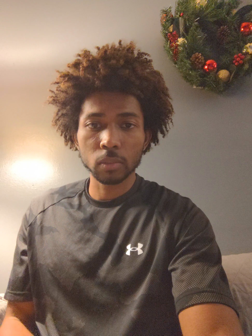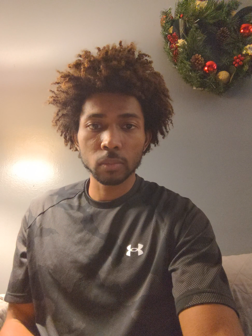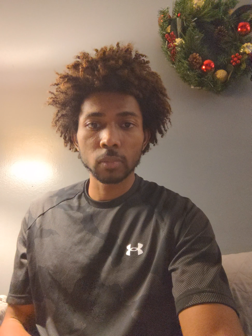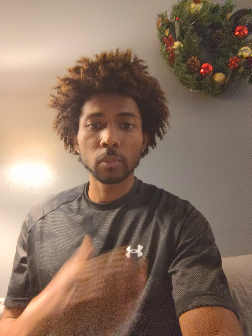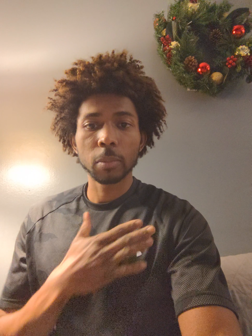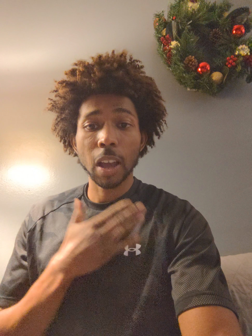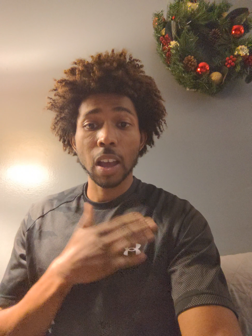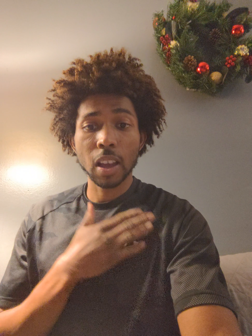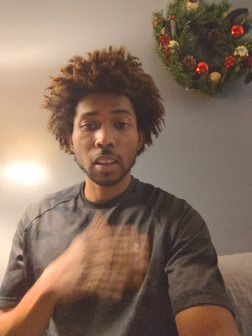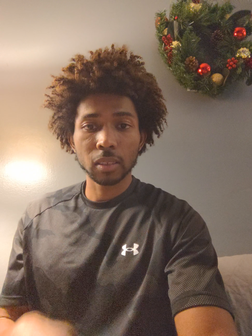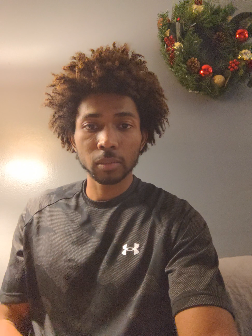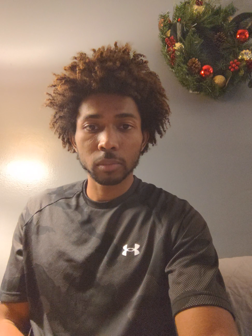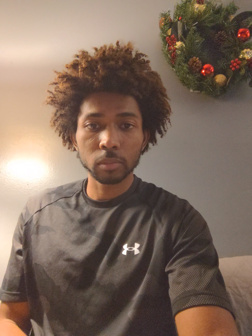happy